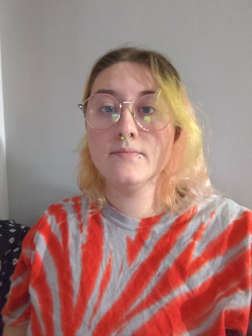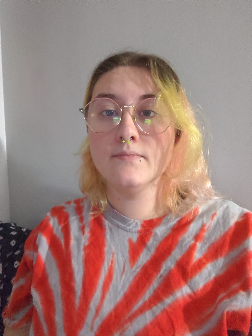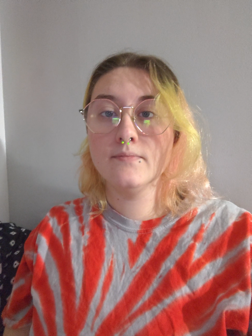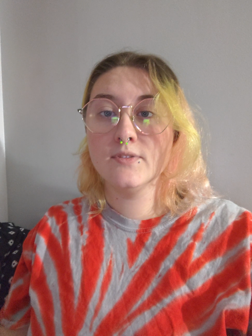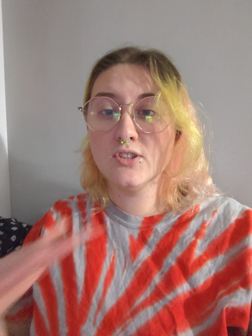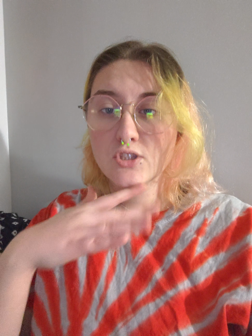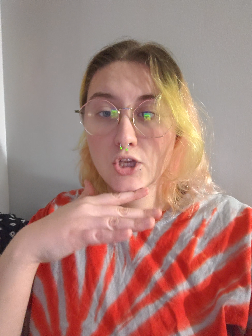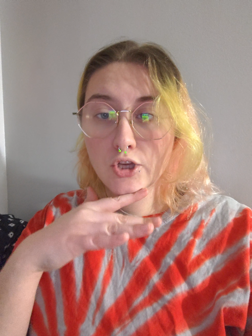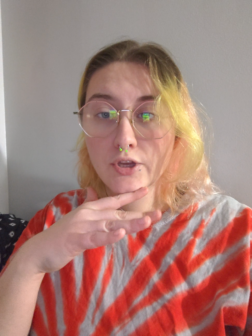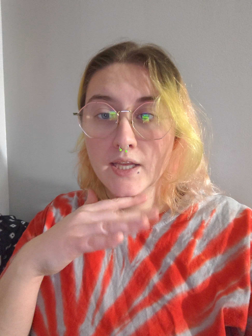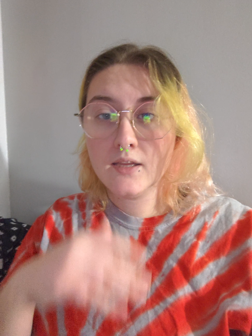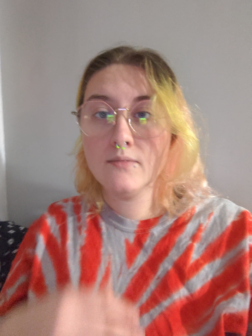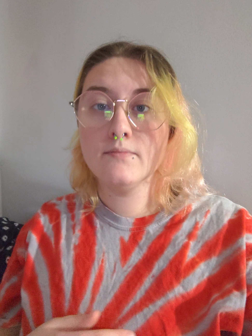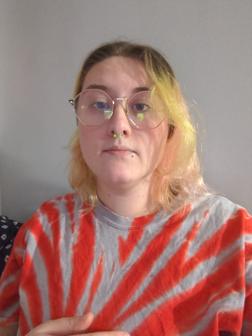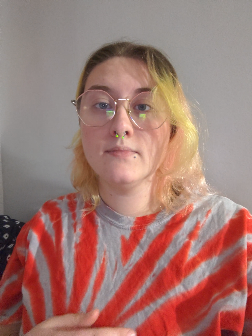dirty